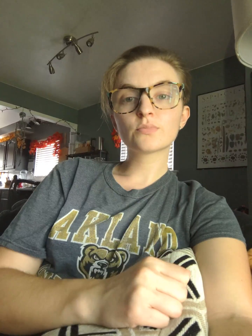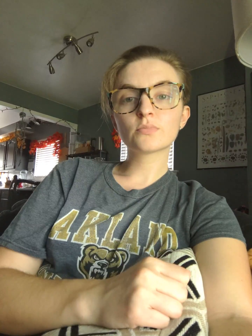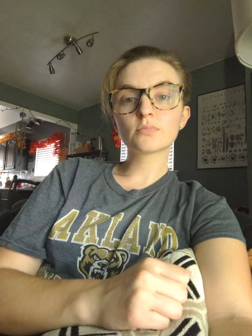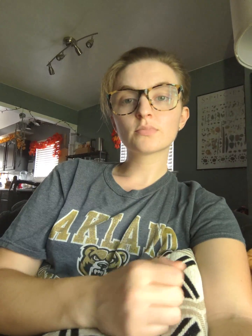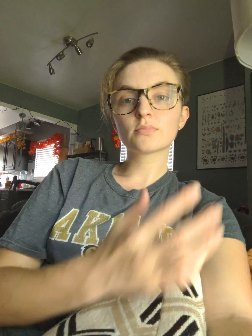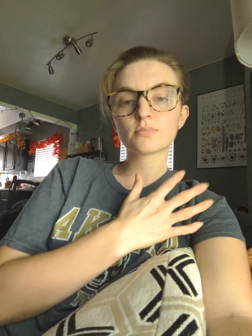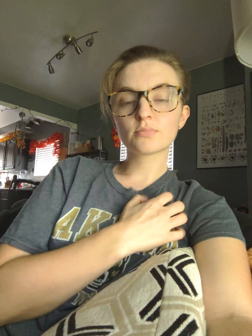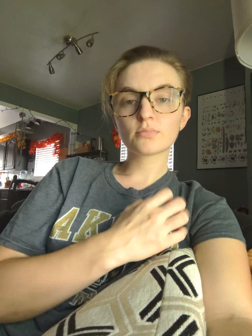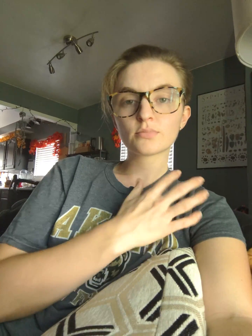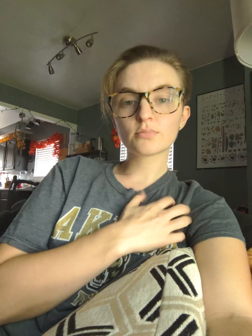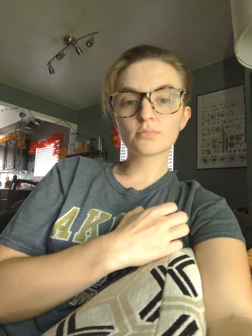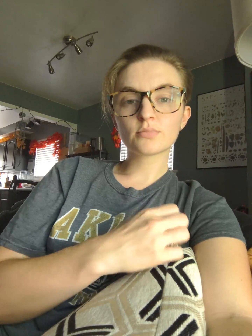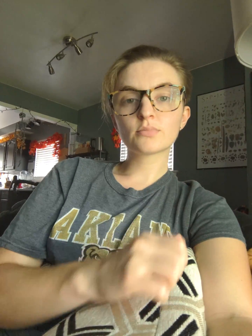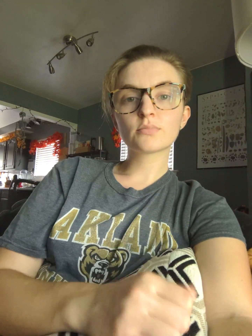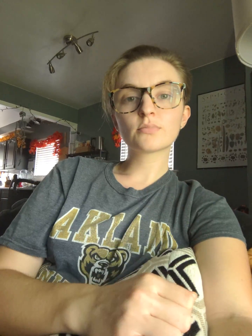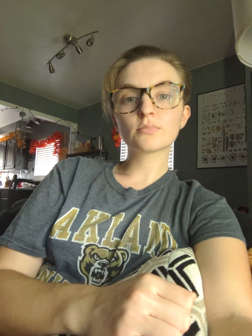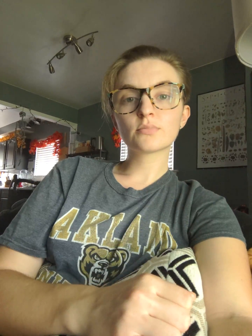bear